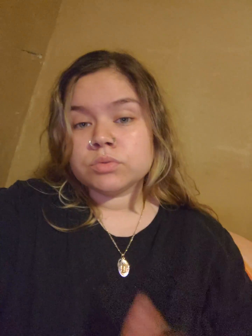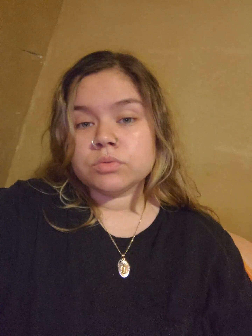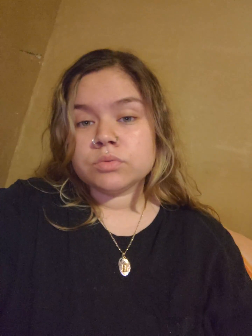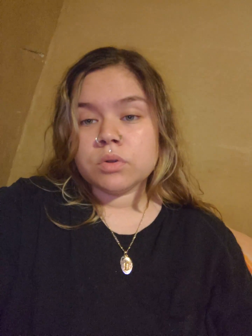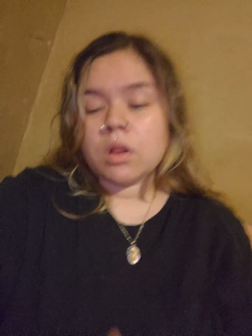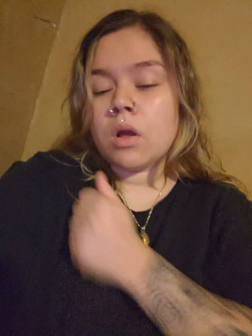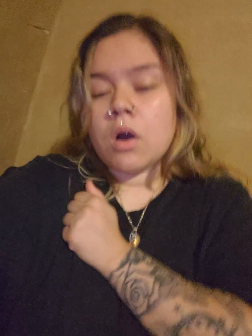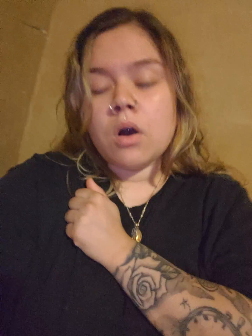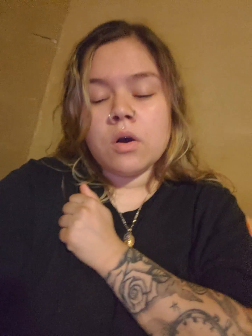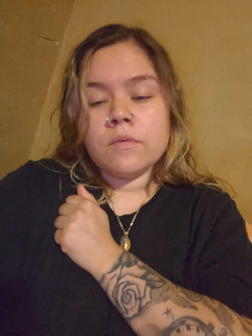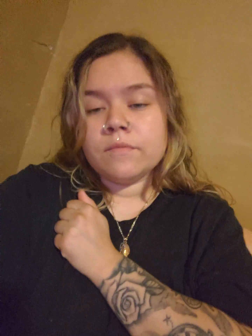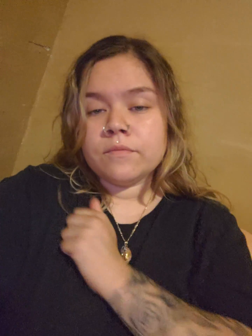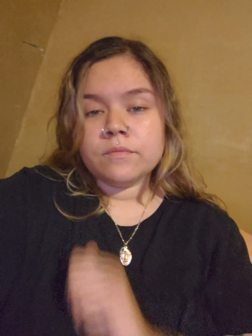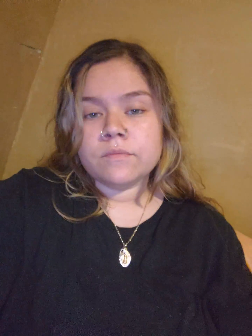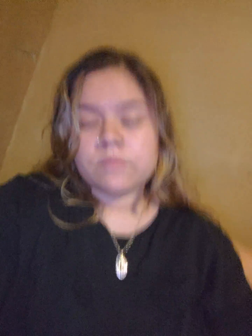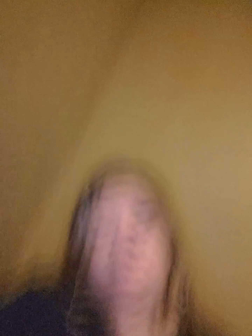love